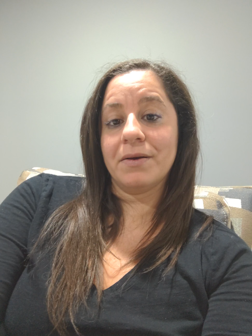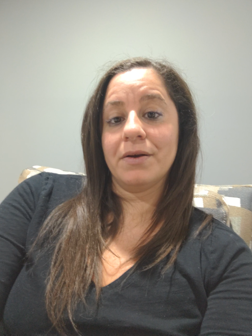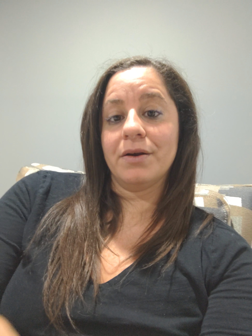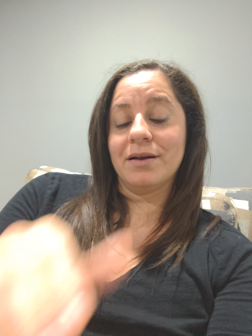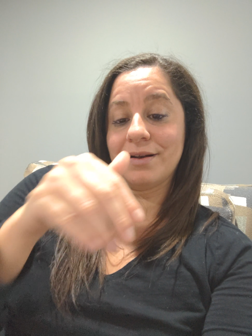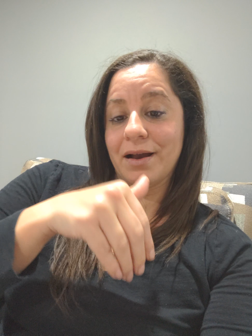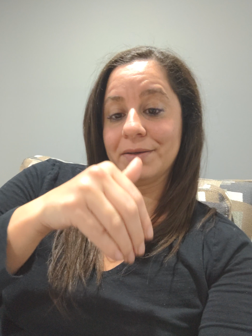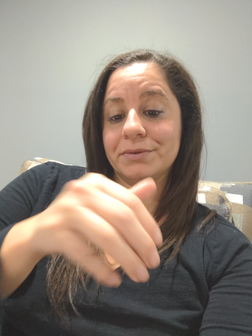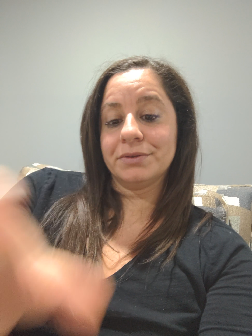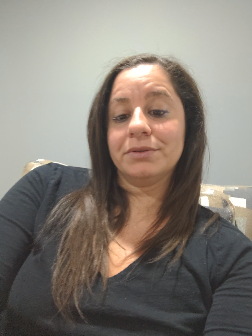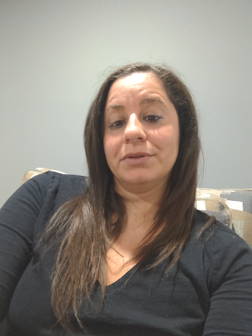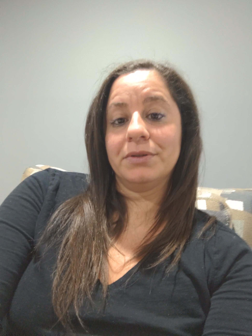night